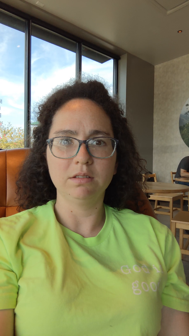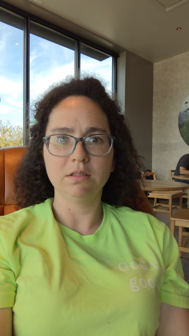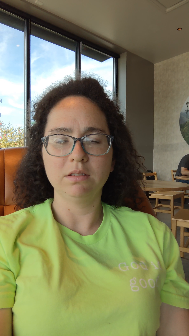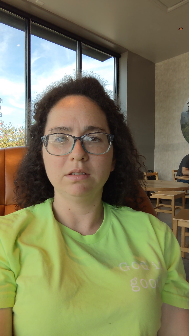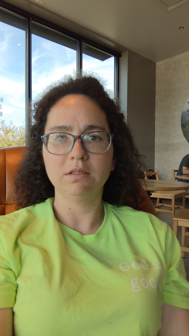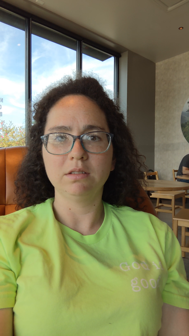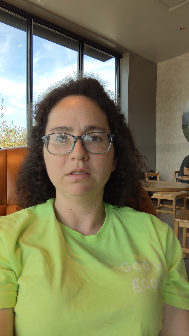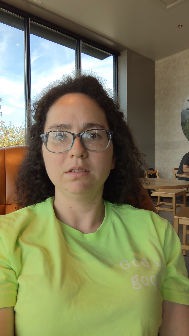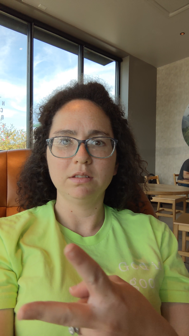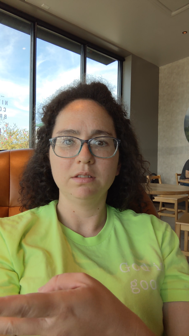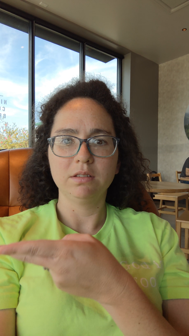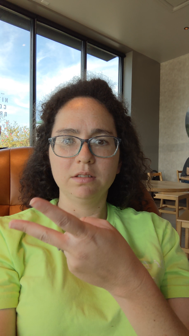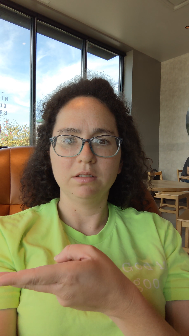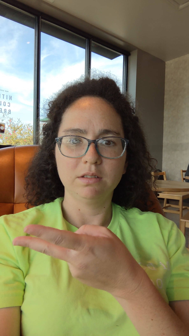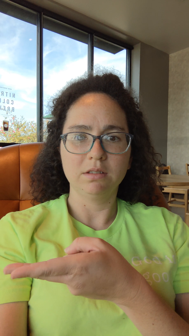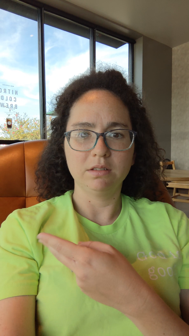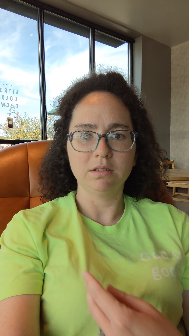sheep